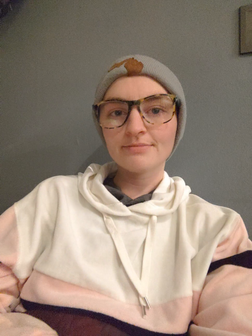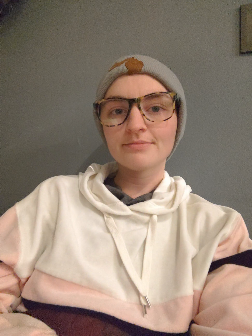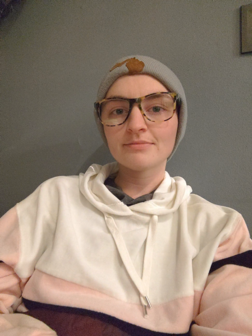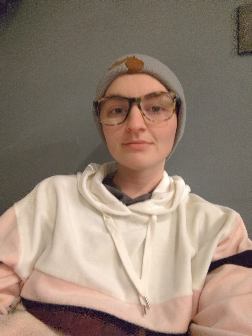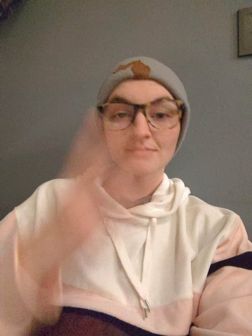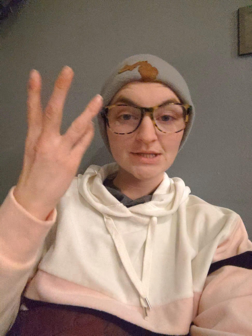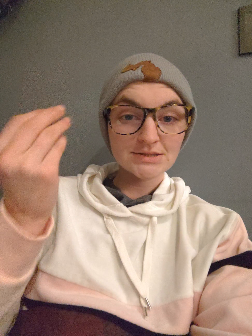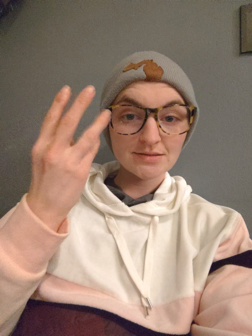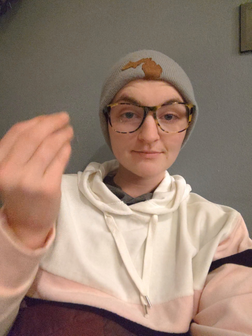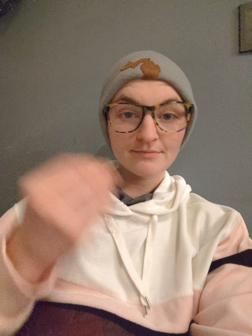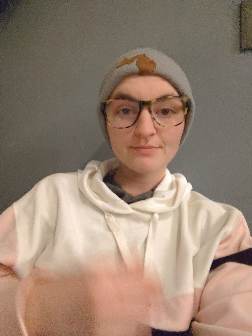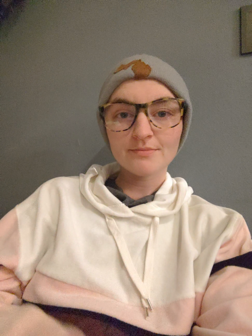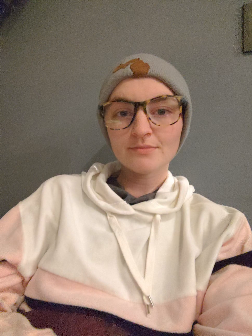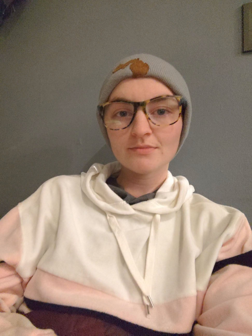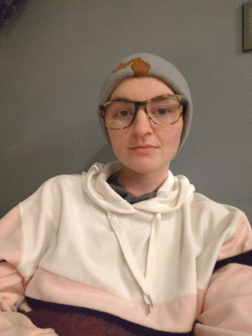outside